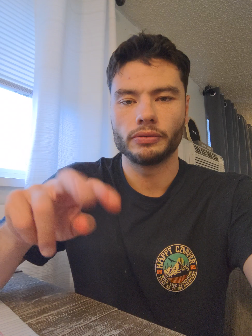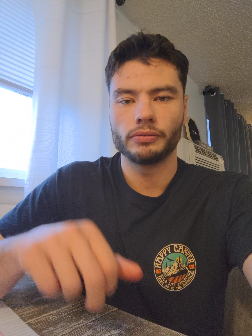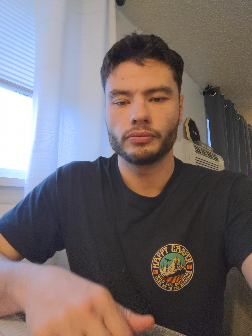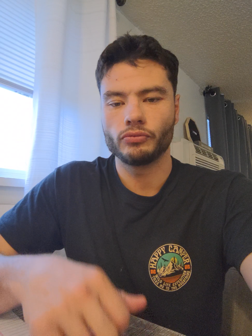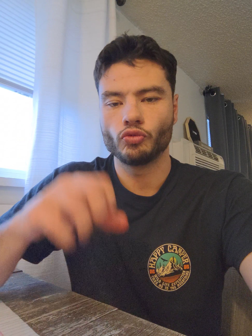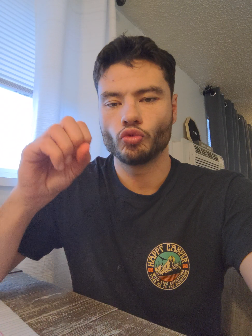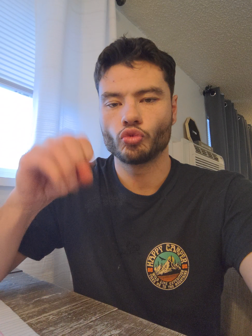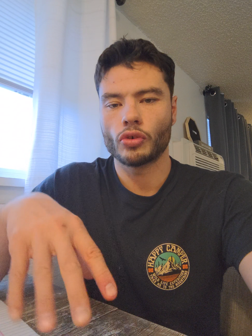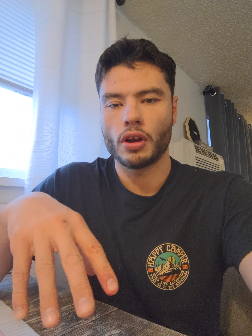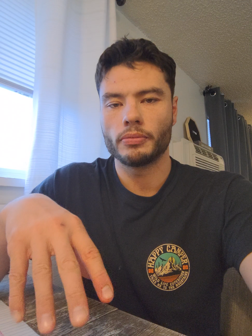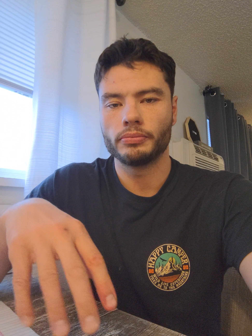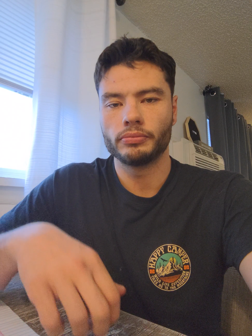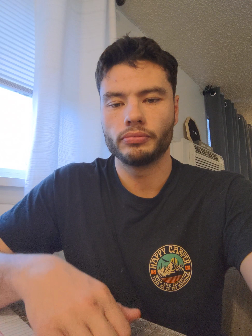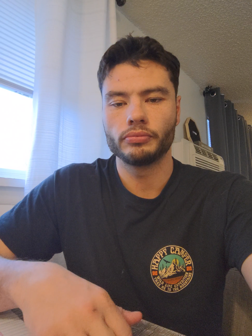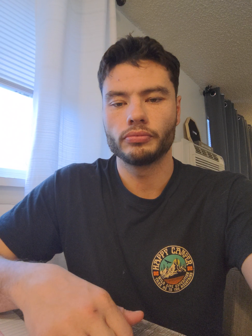drop